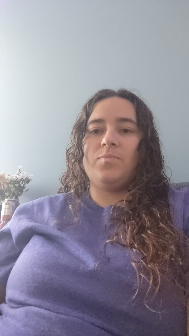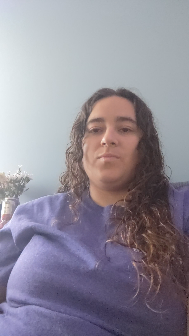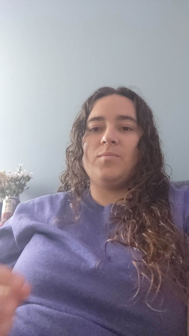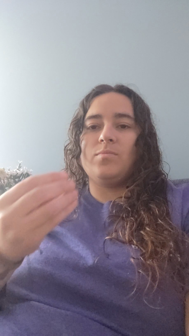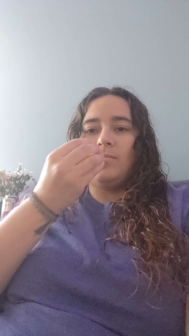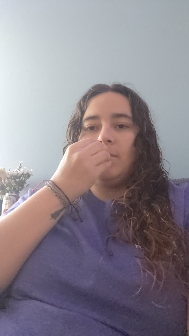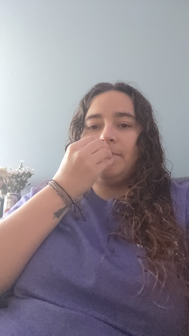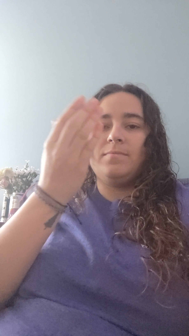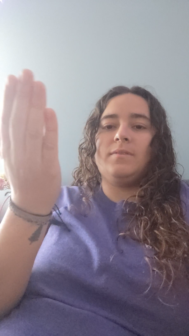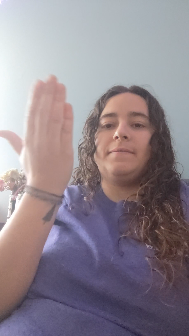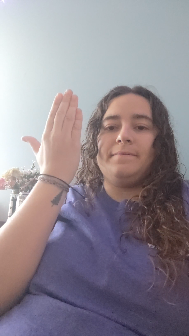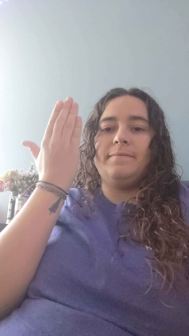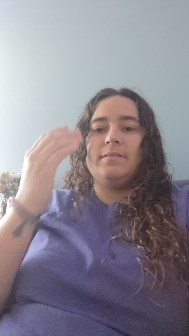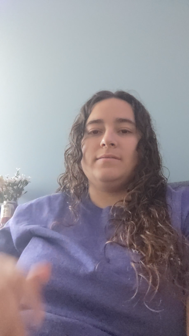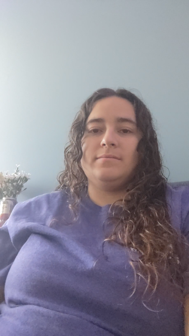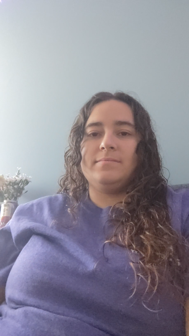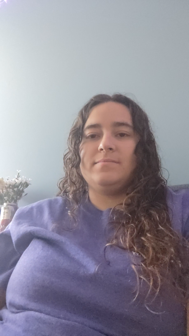breakfast